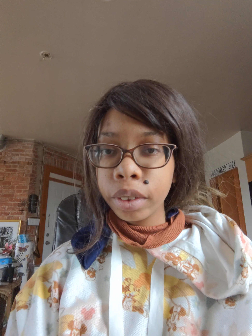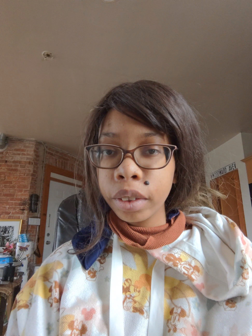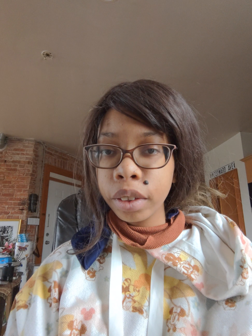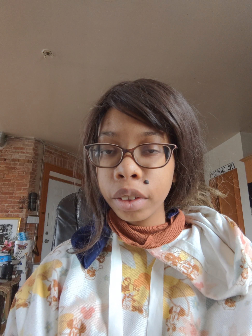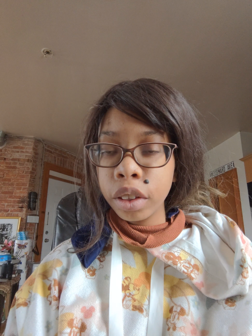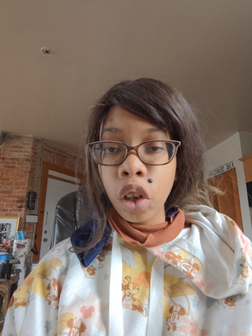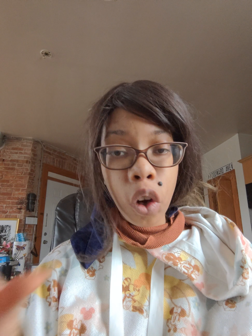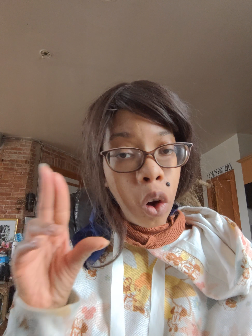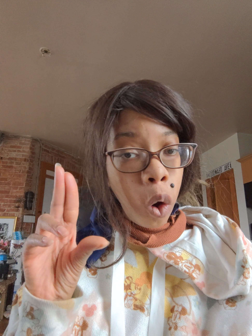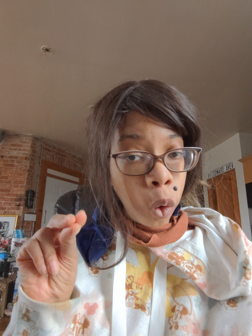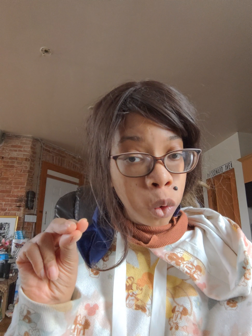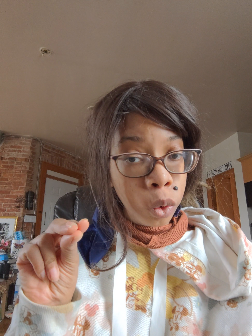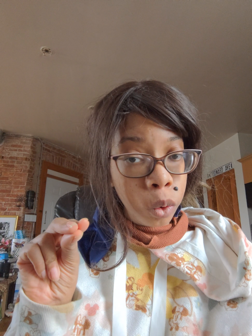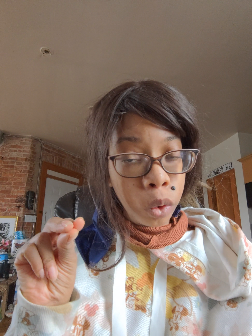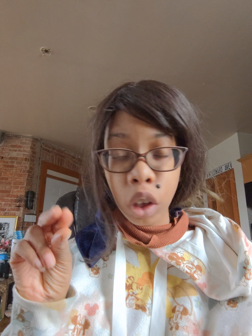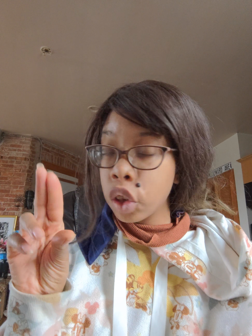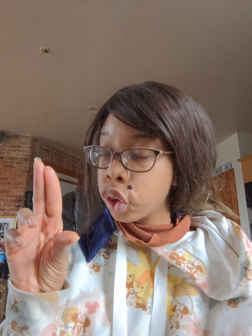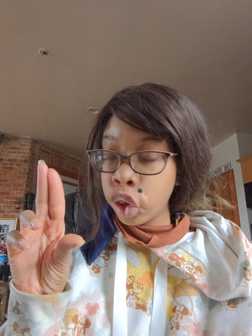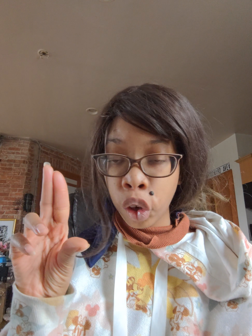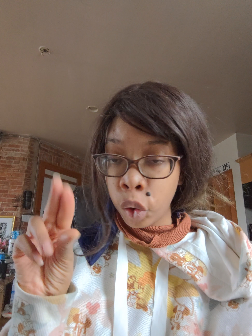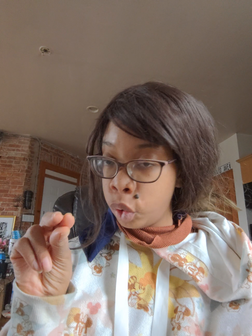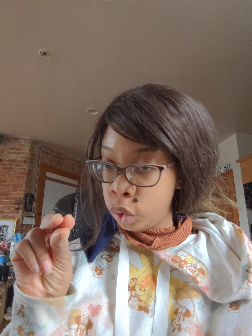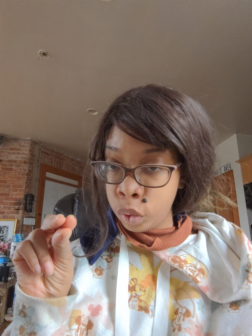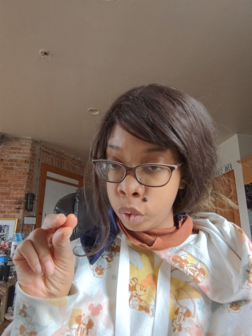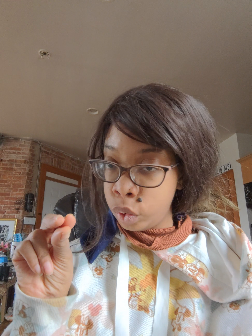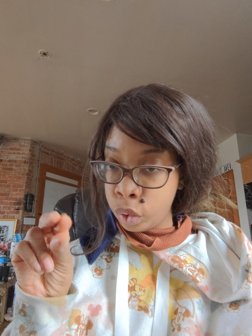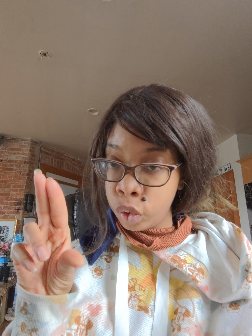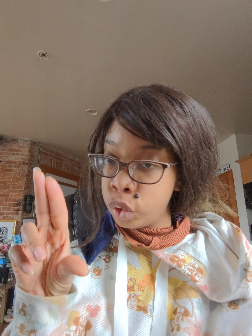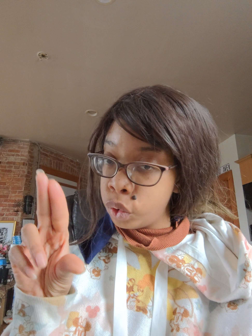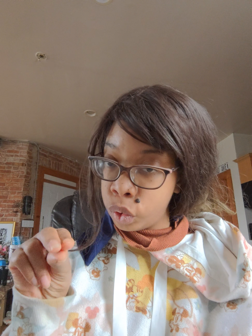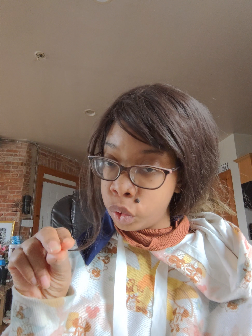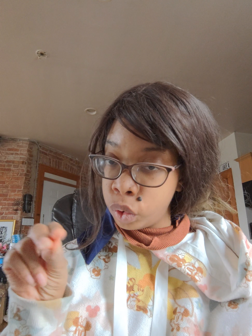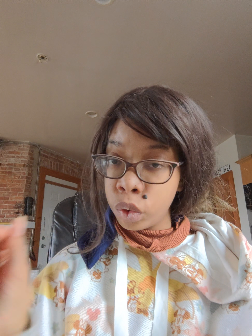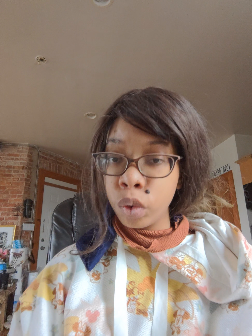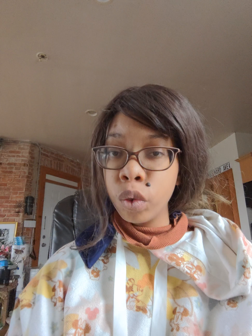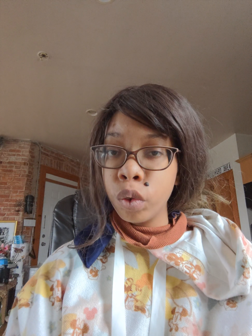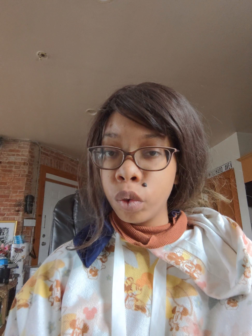no